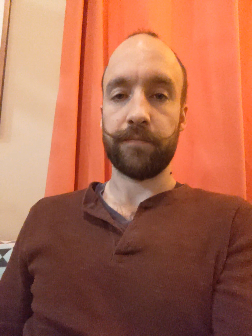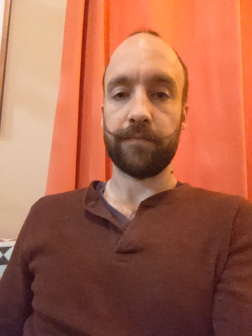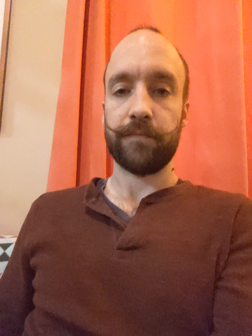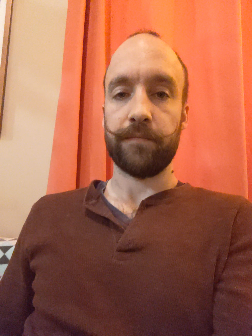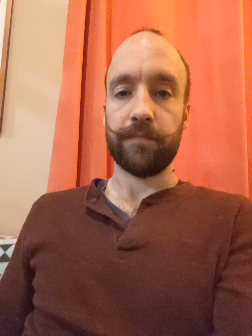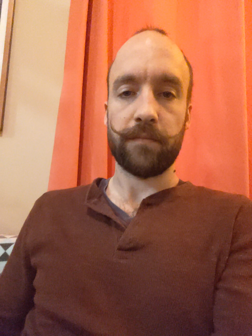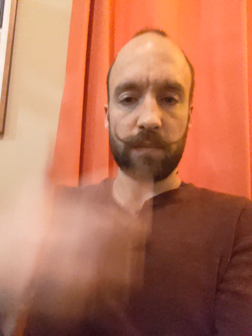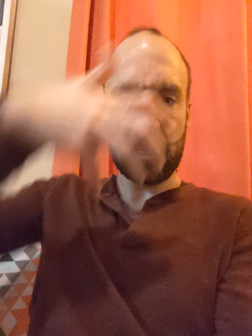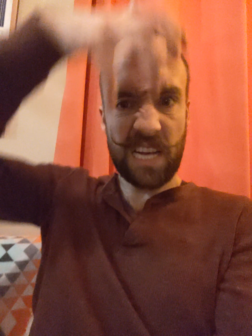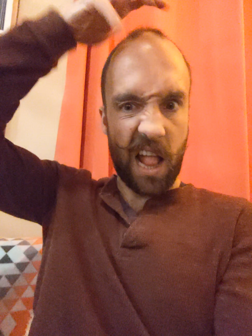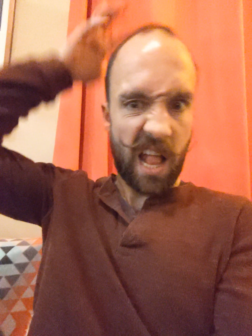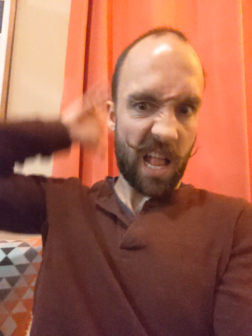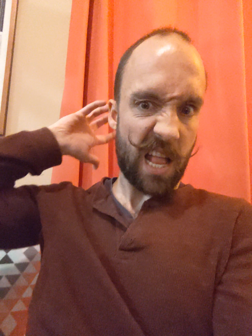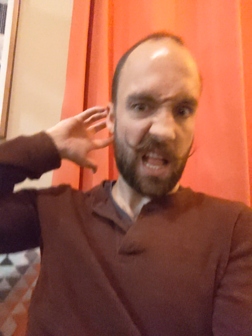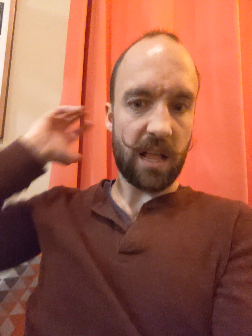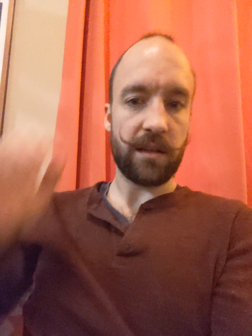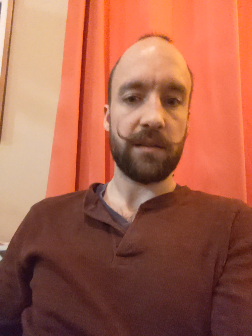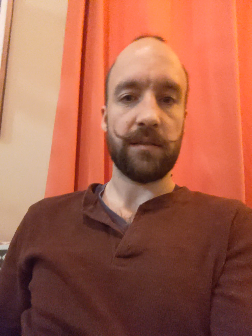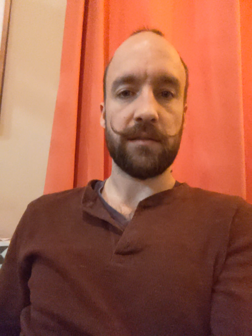lion